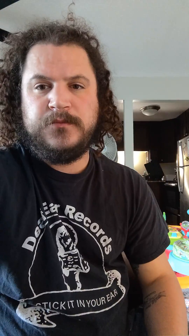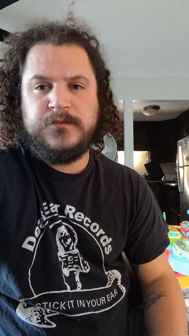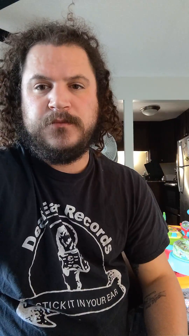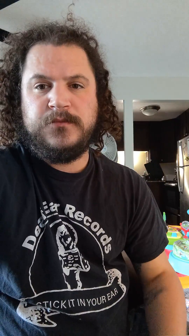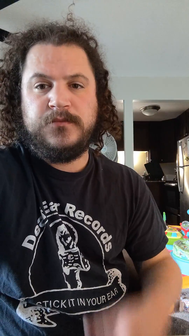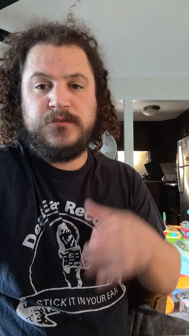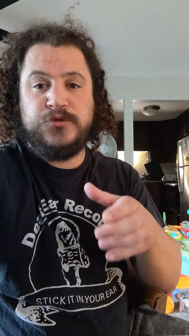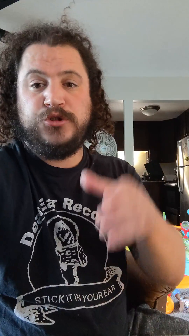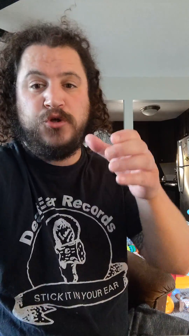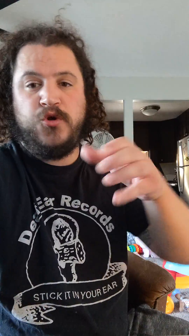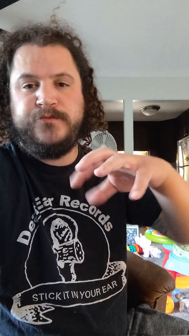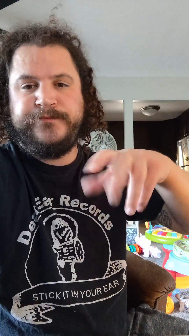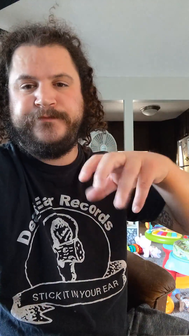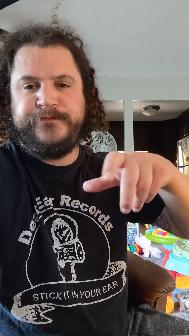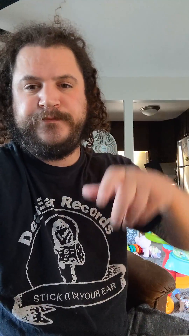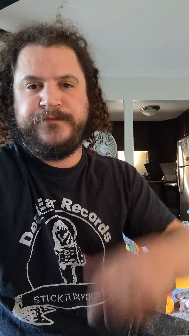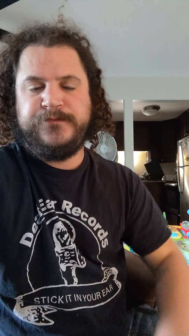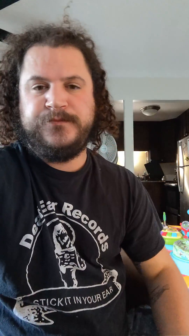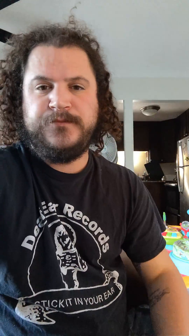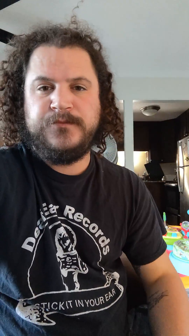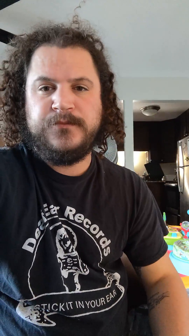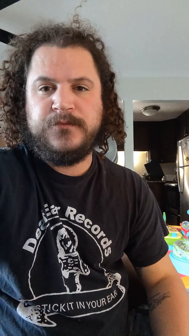jar